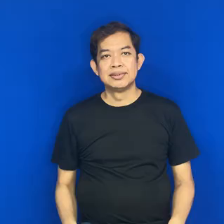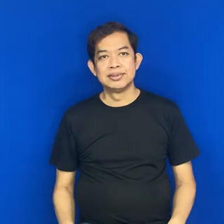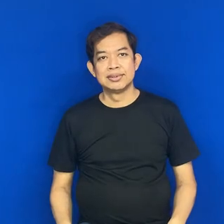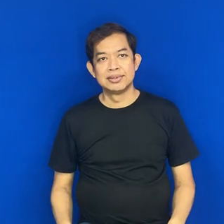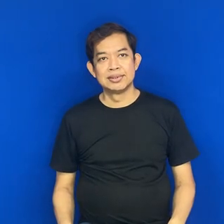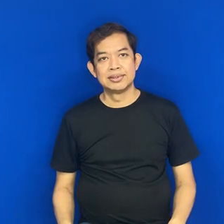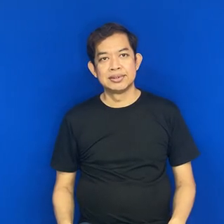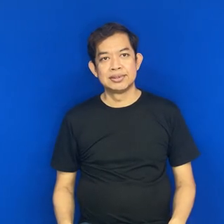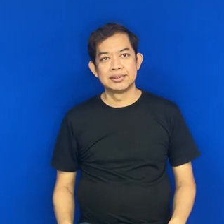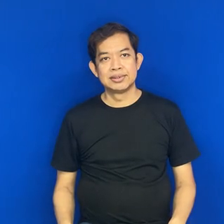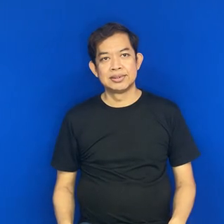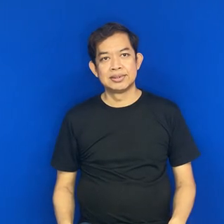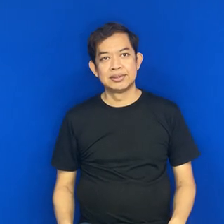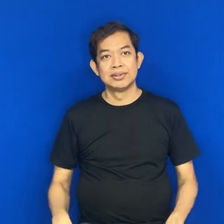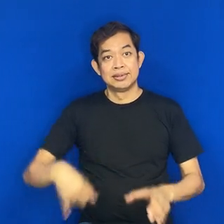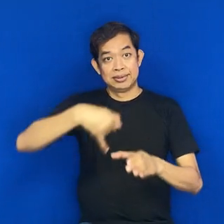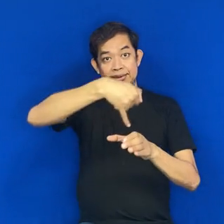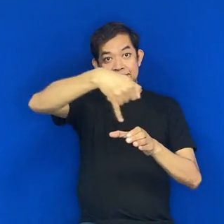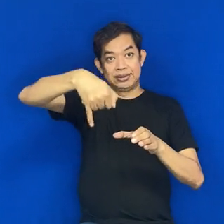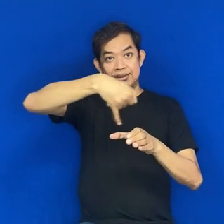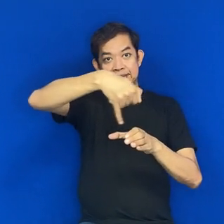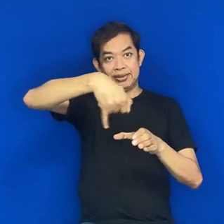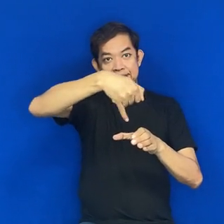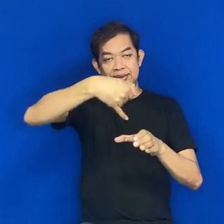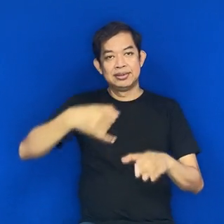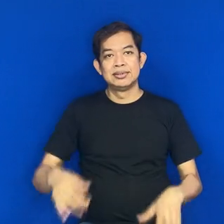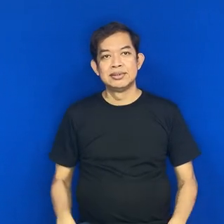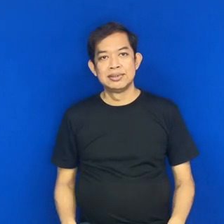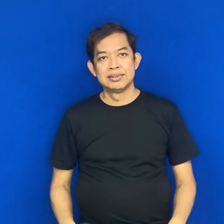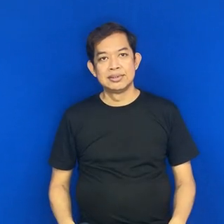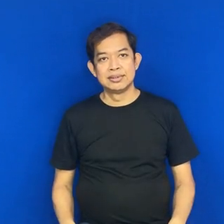juice